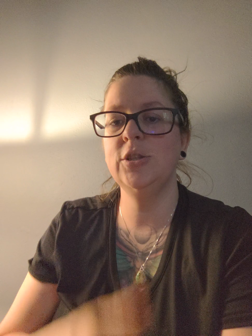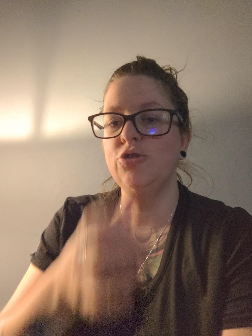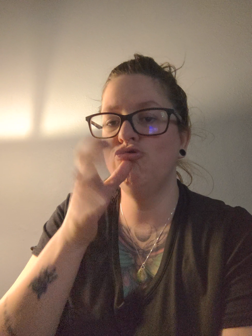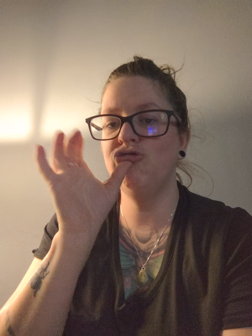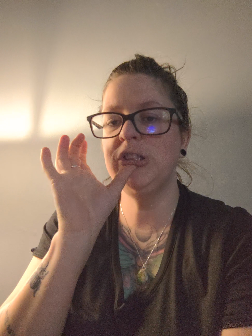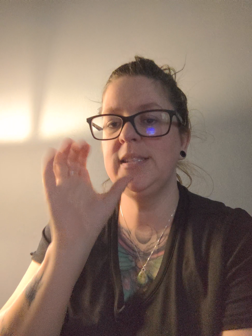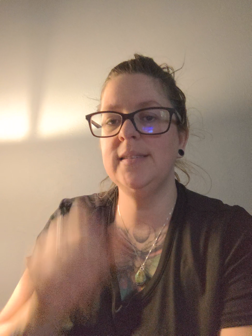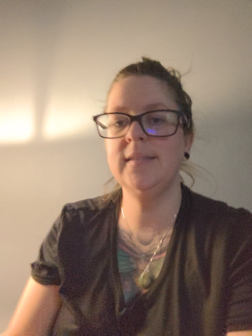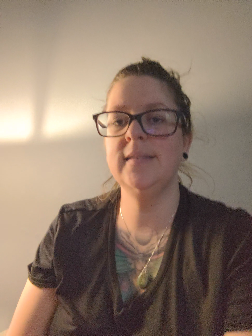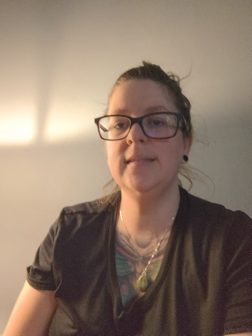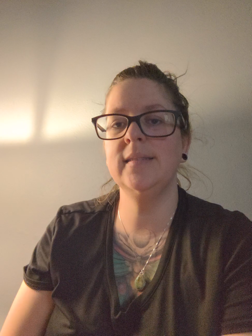drink